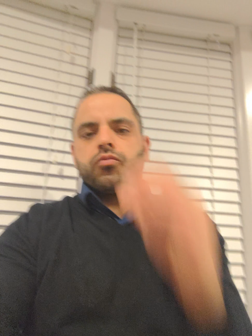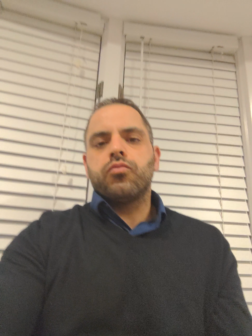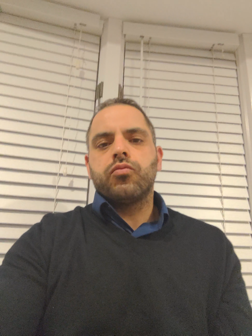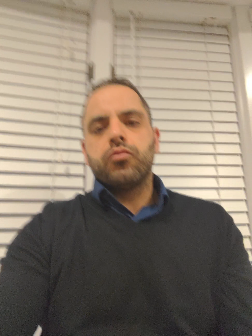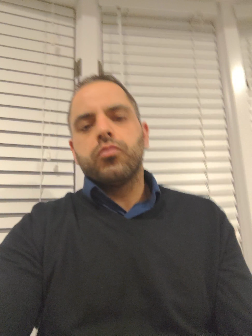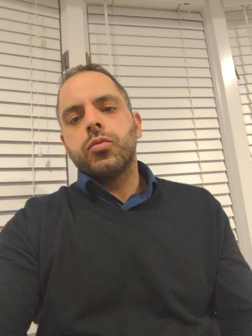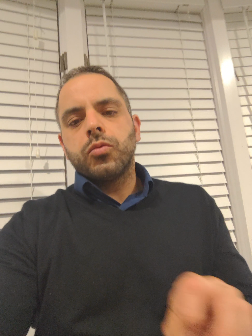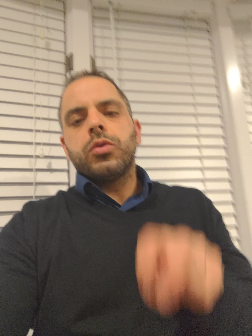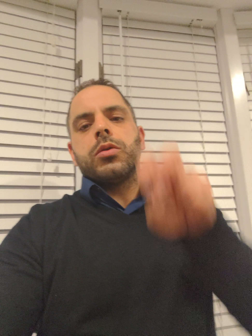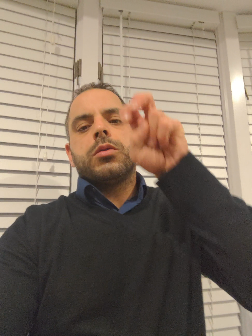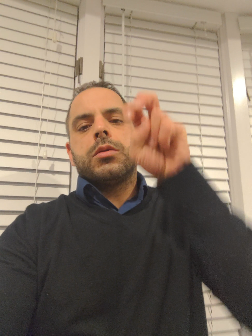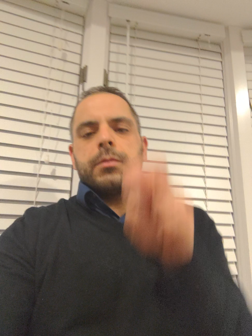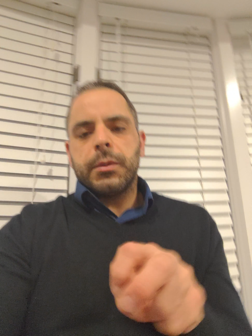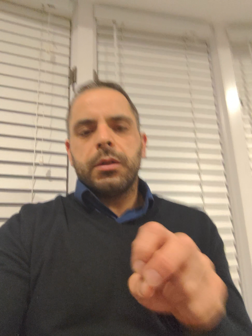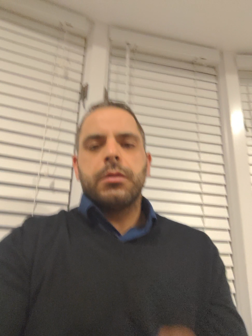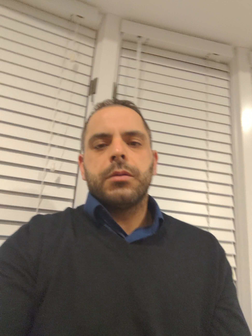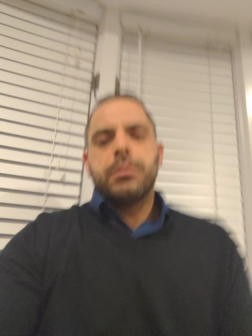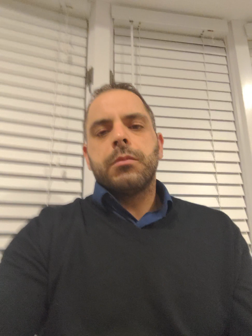jump